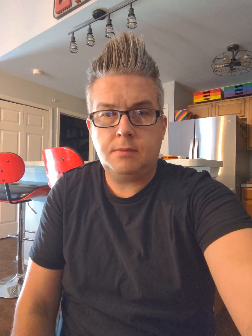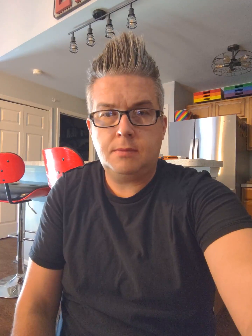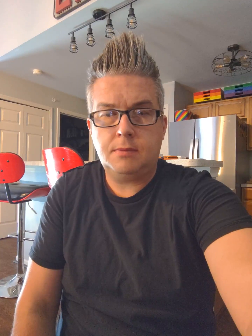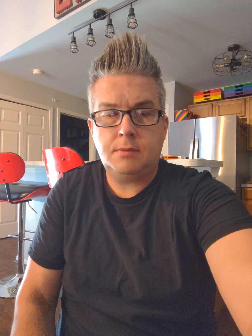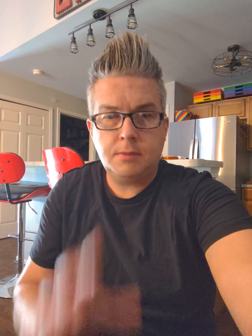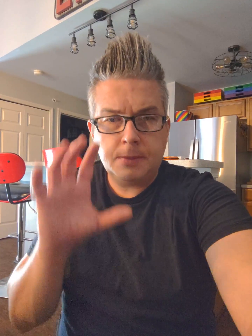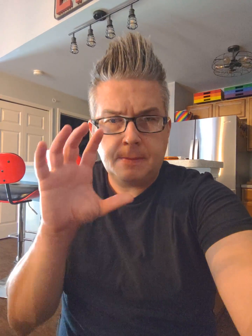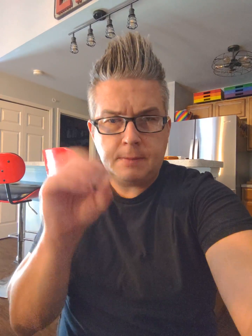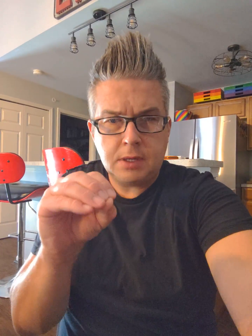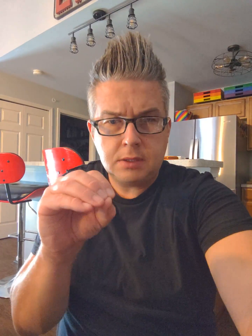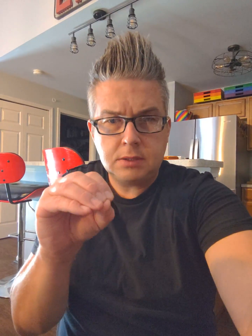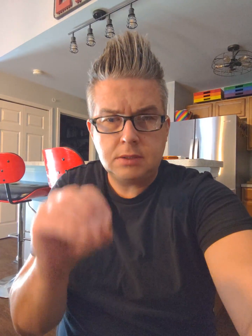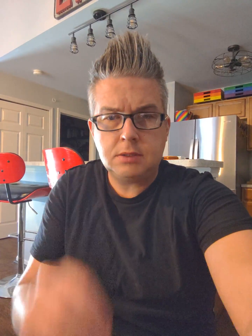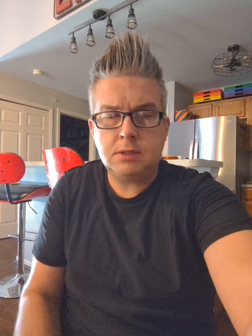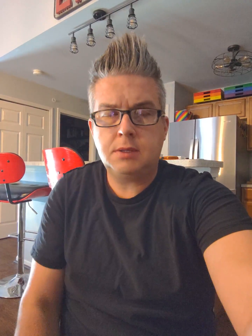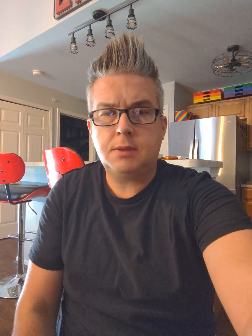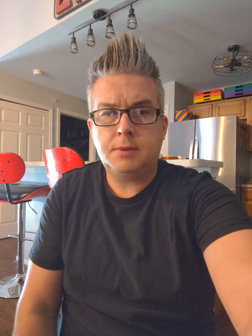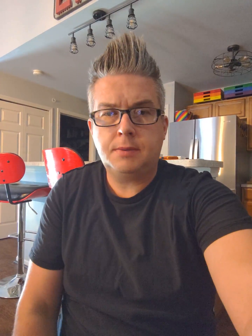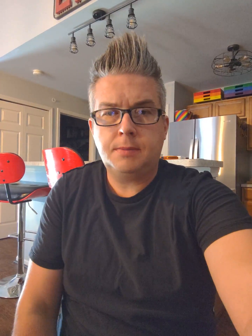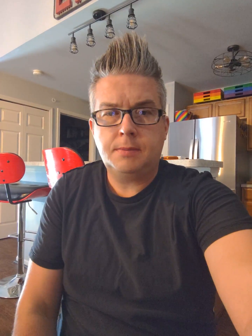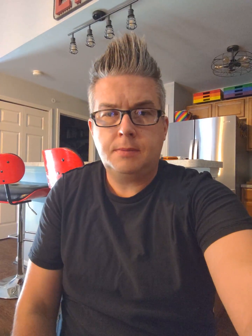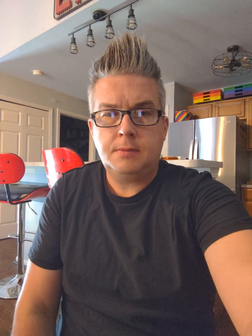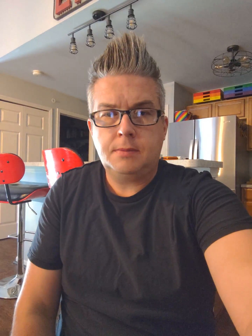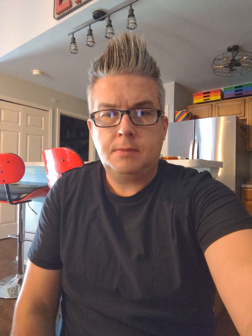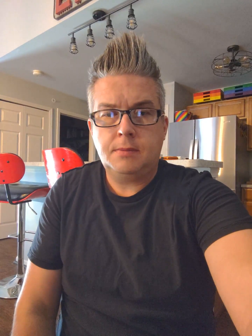bite